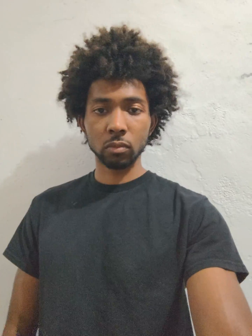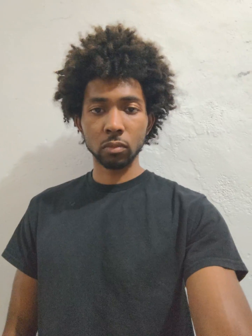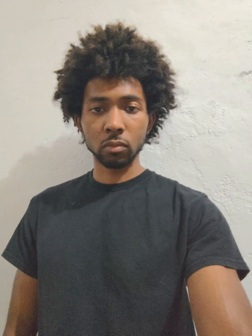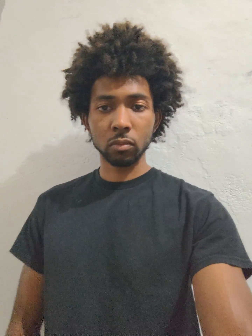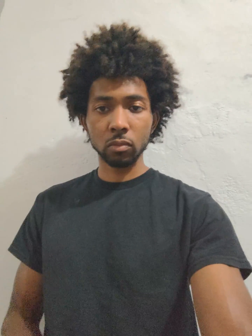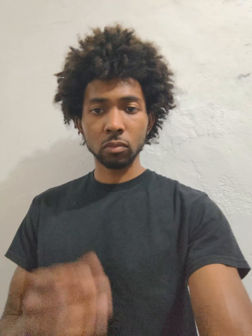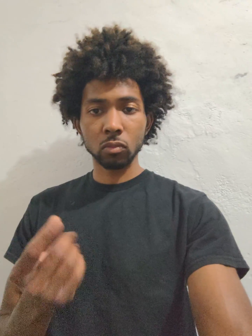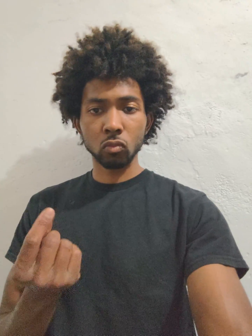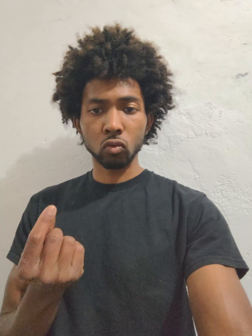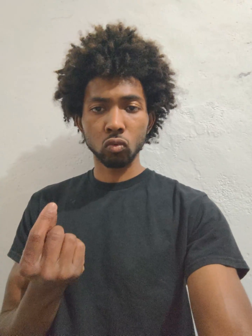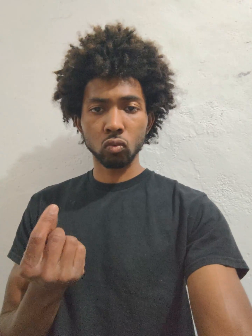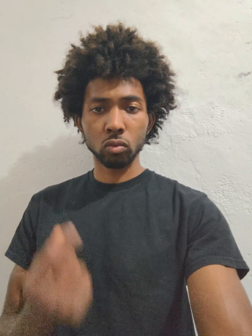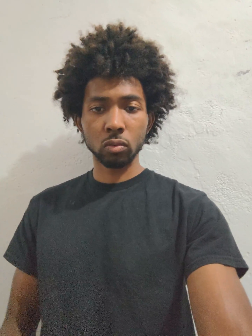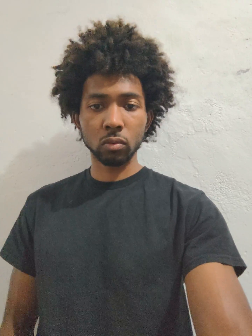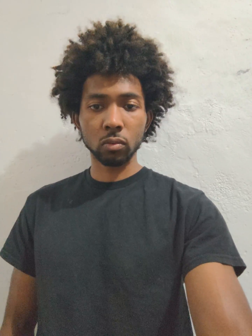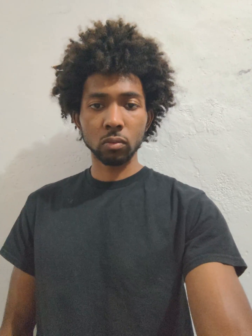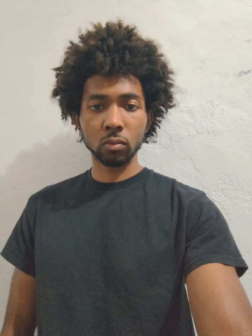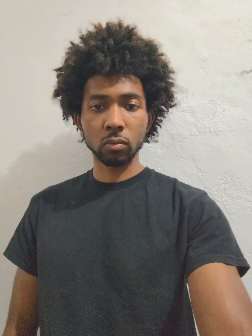do